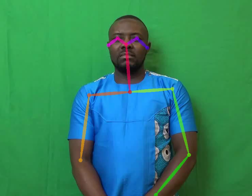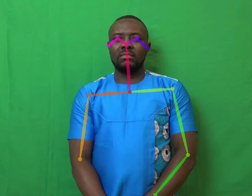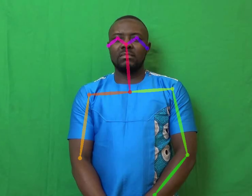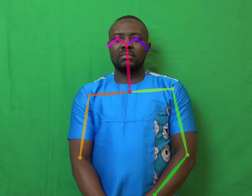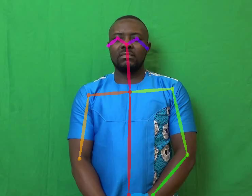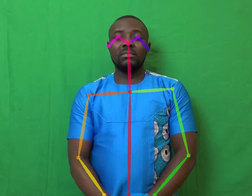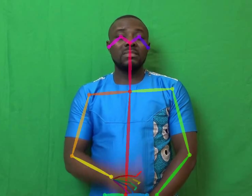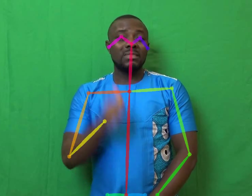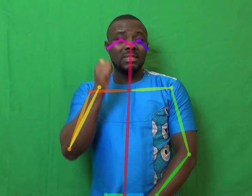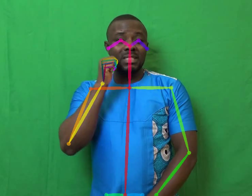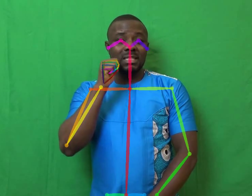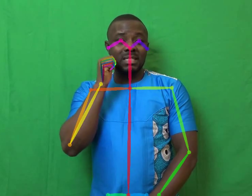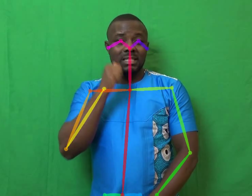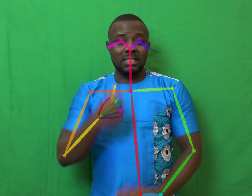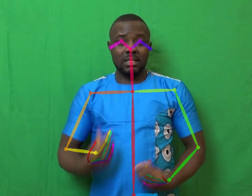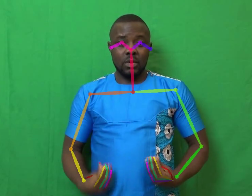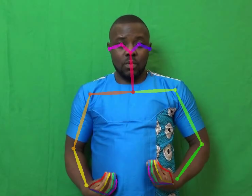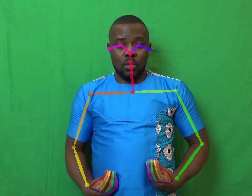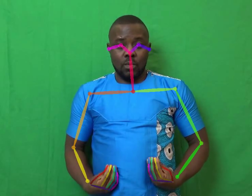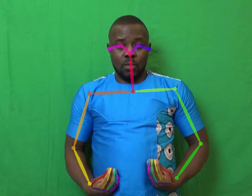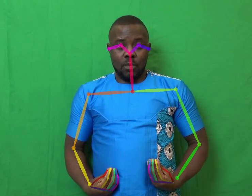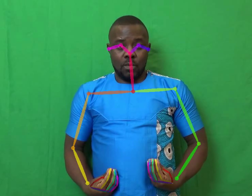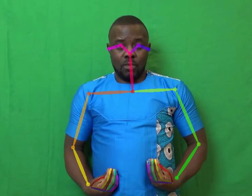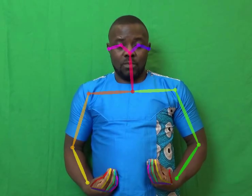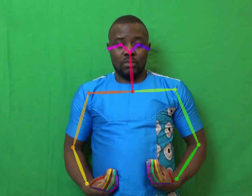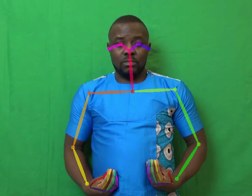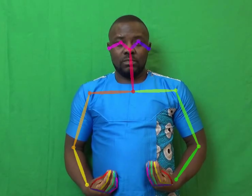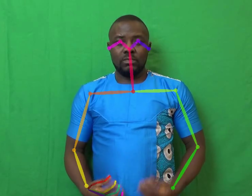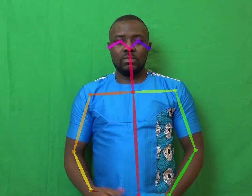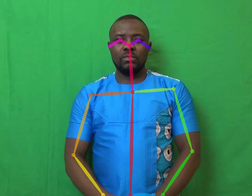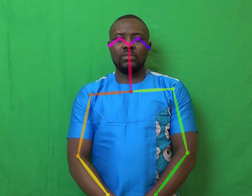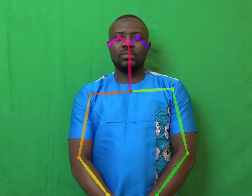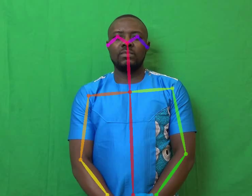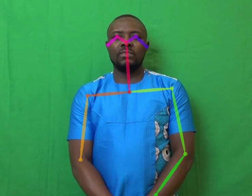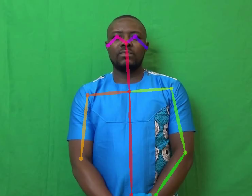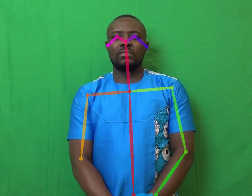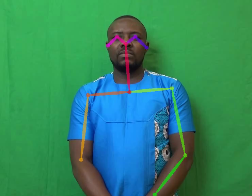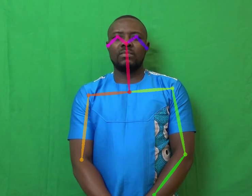ovary